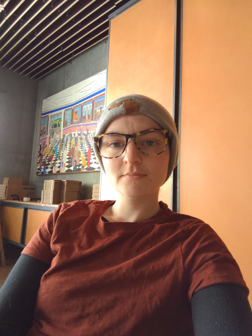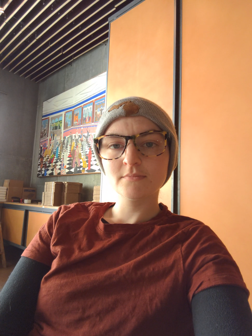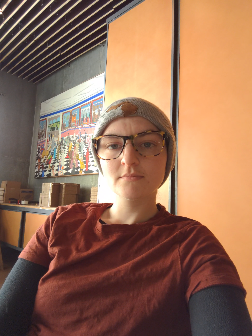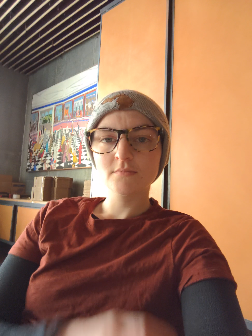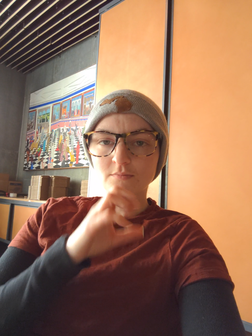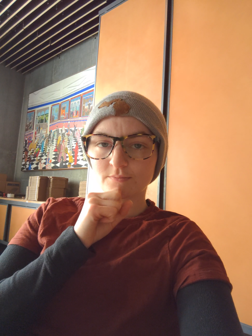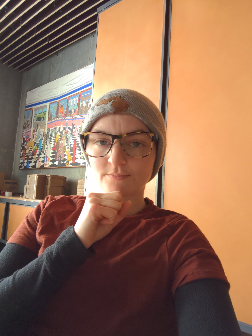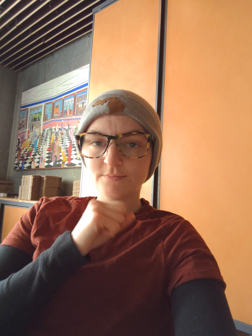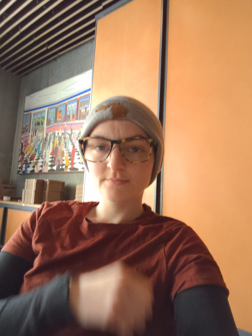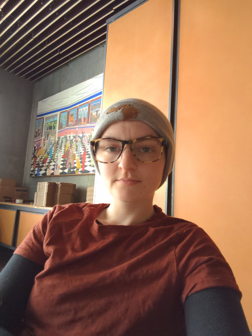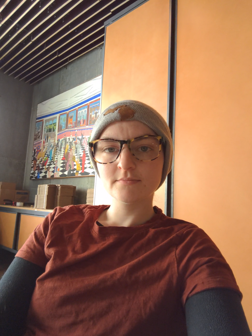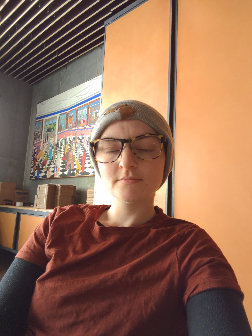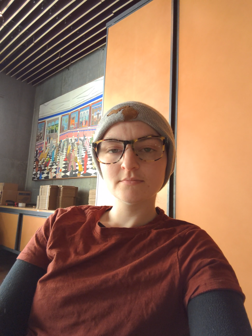orange